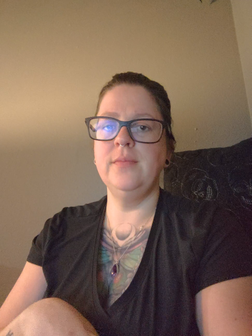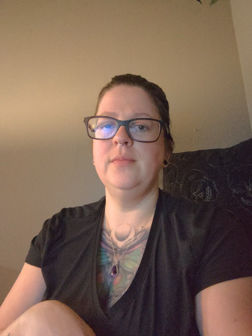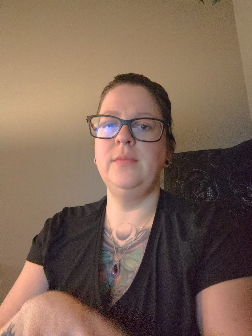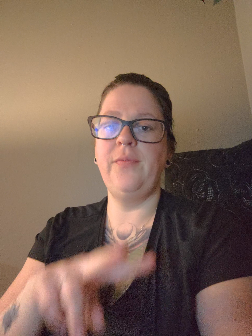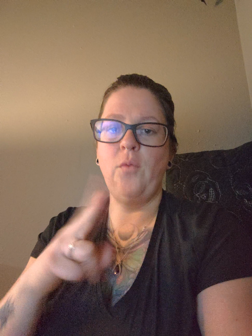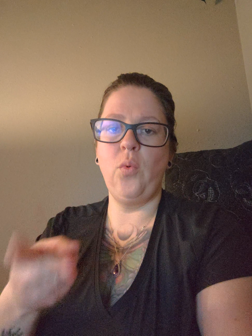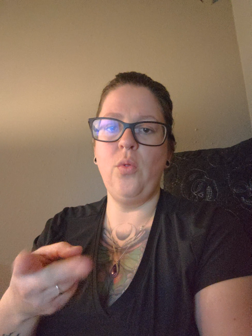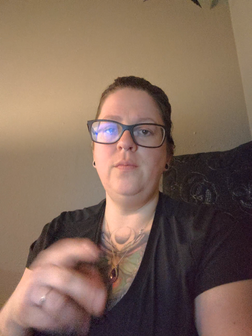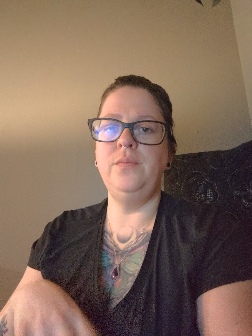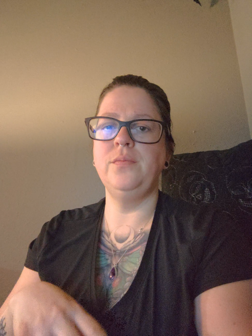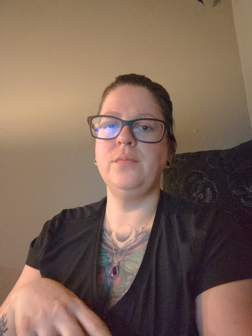fall